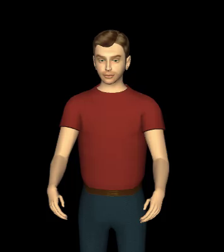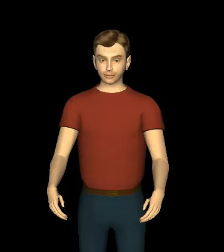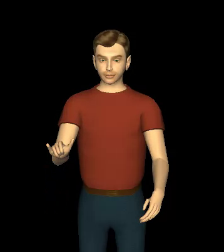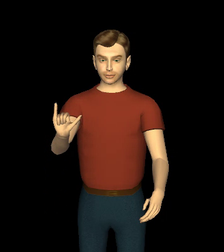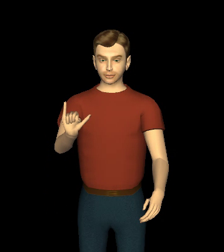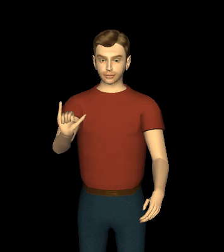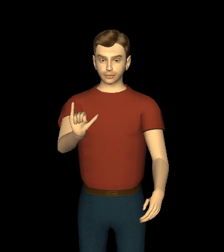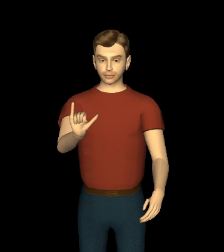من